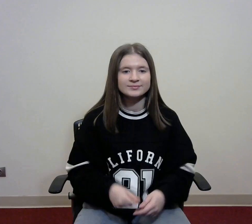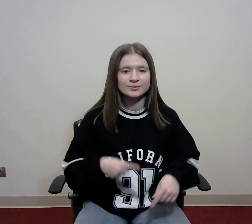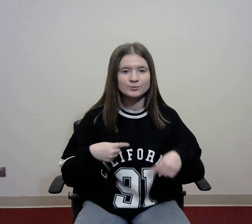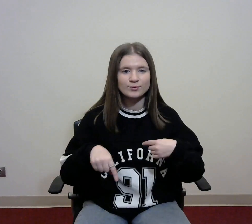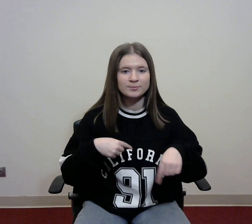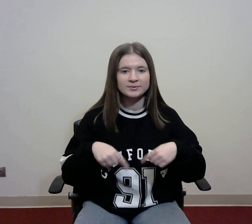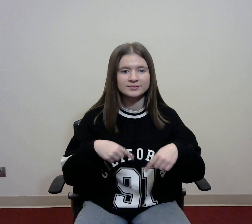futbol